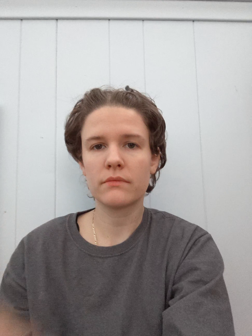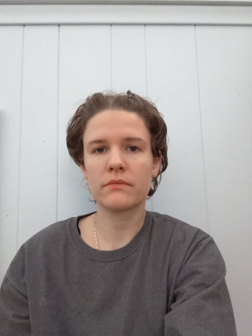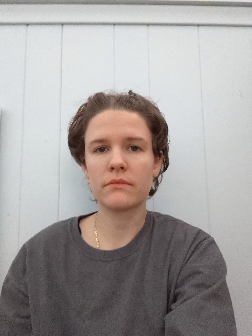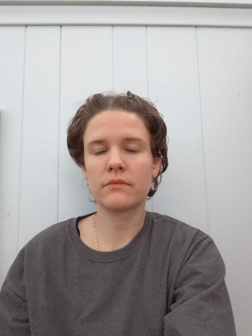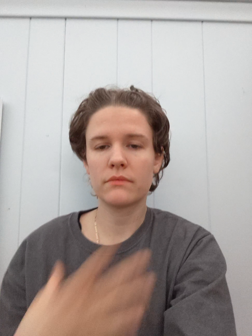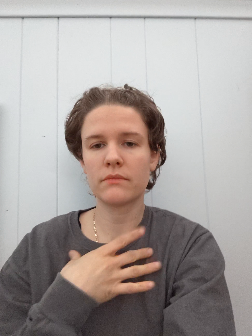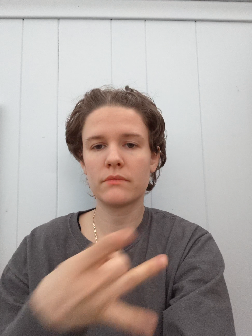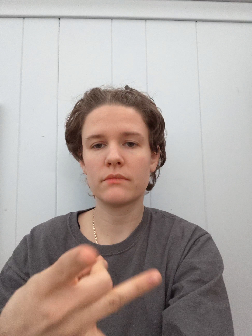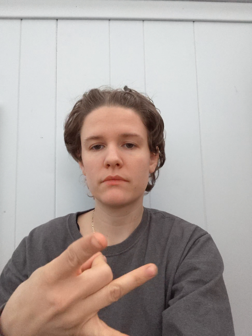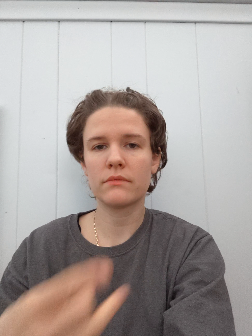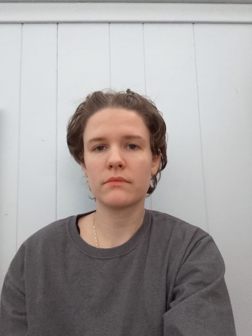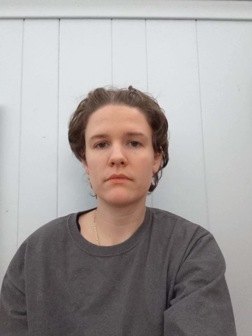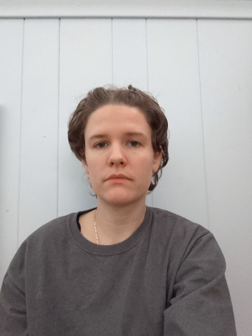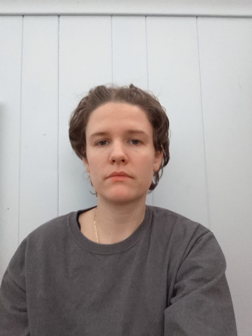like